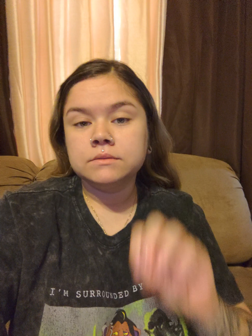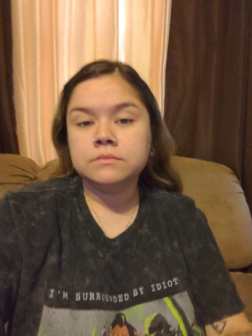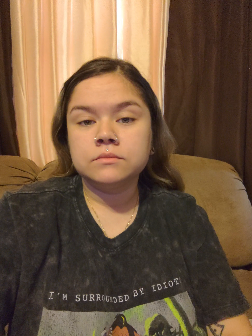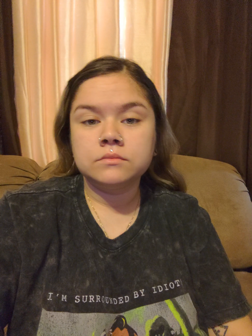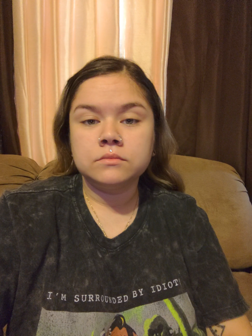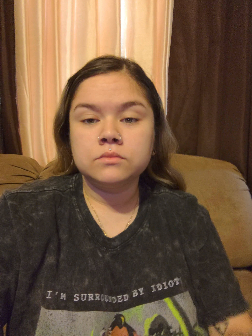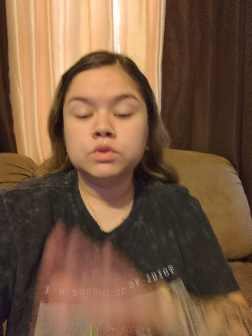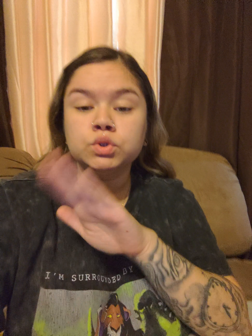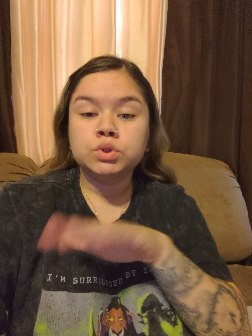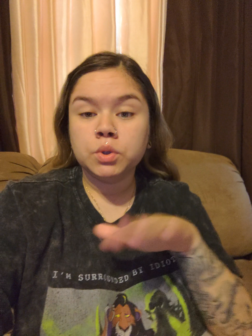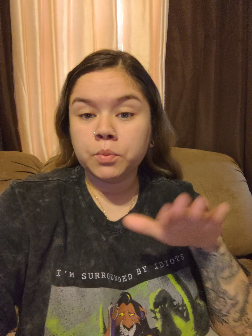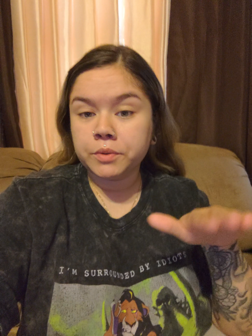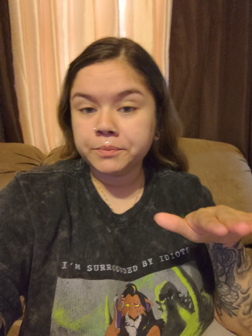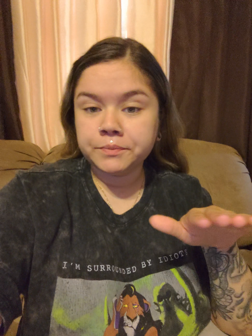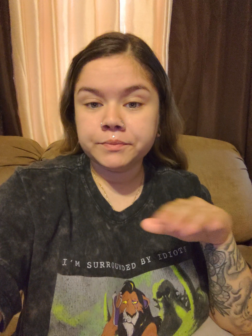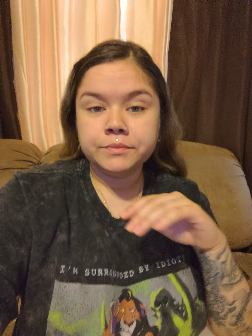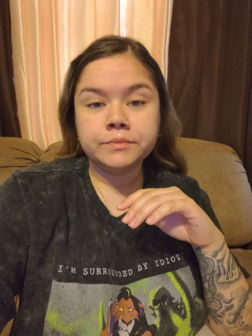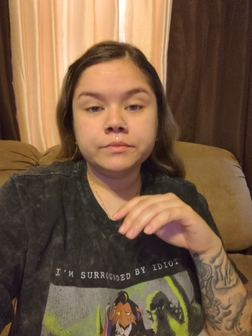children